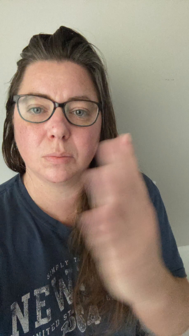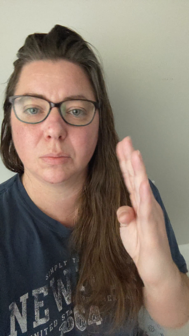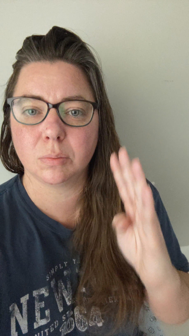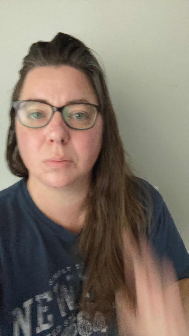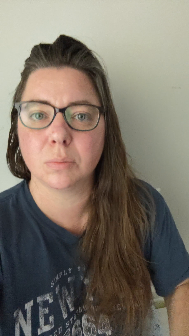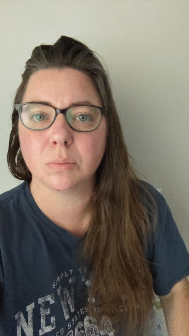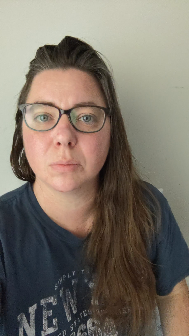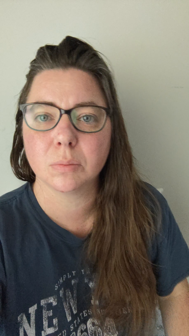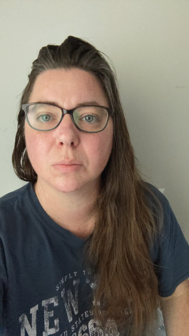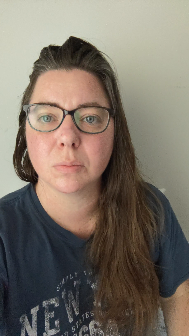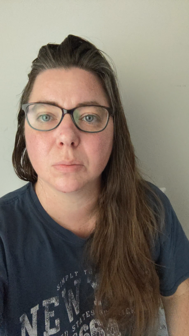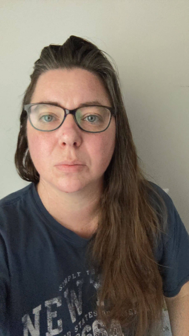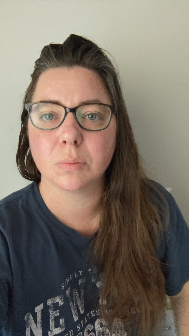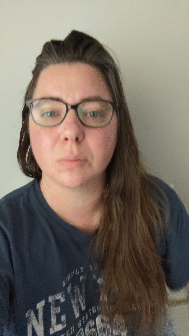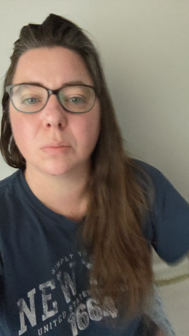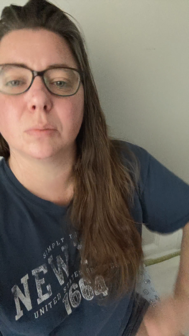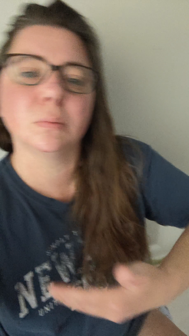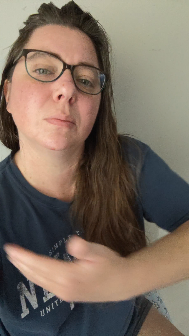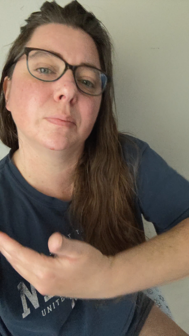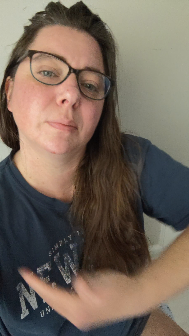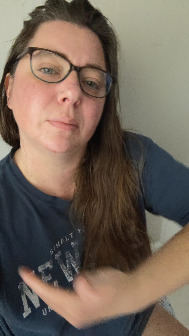baby